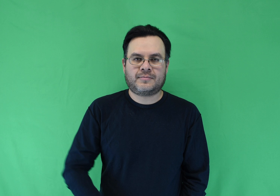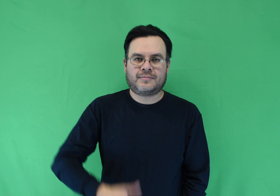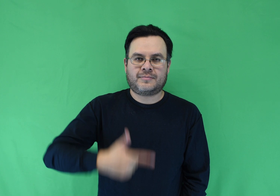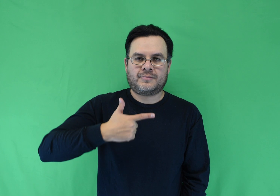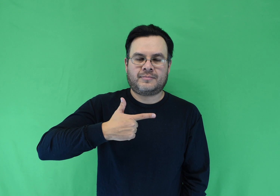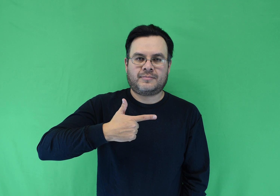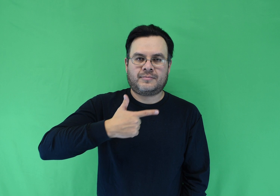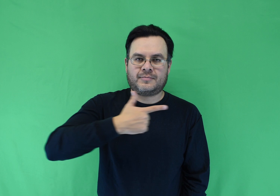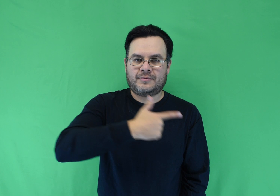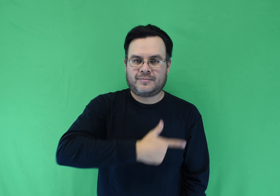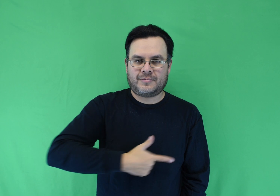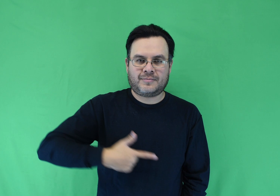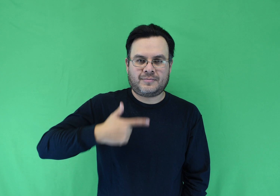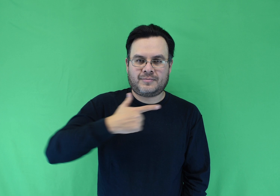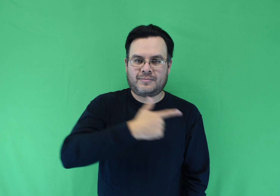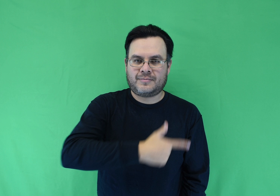gustar